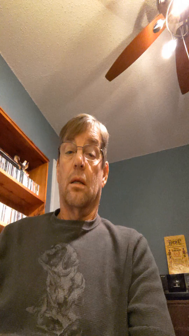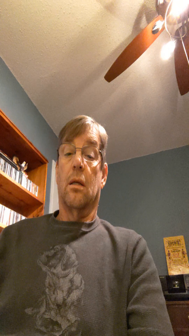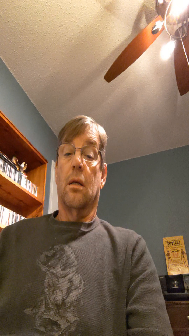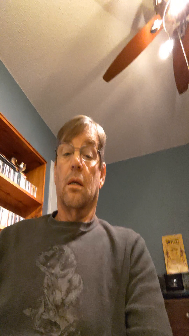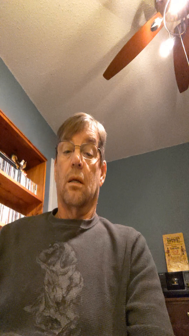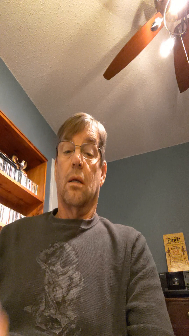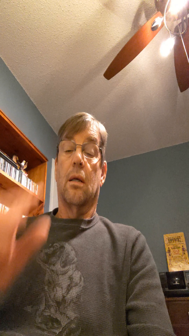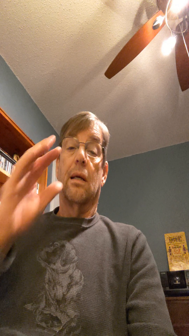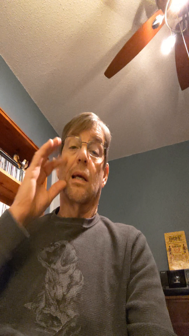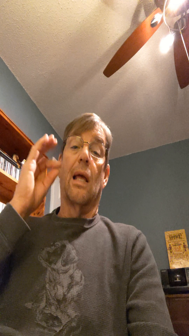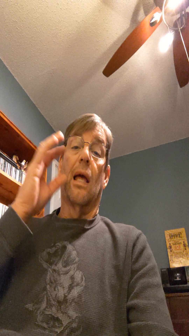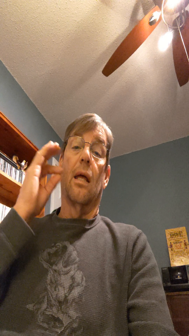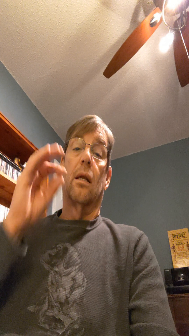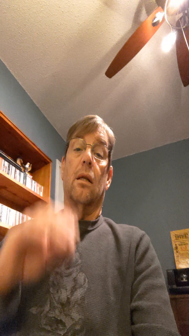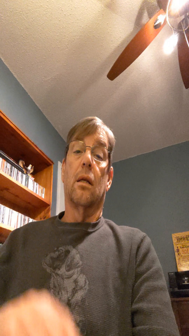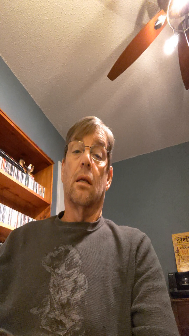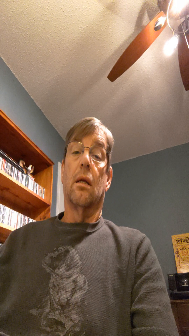cat